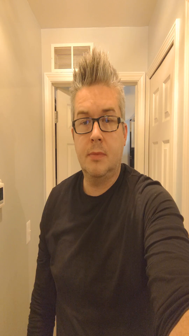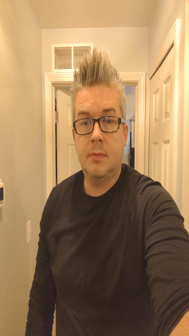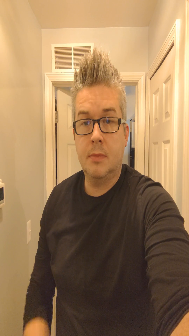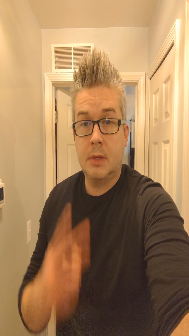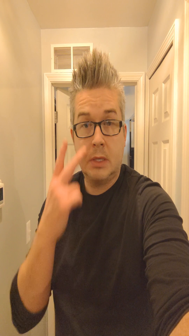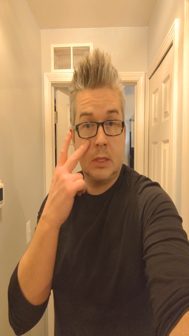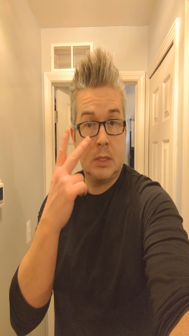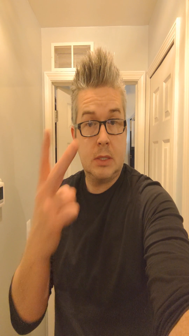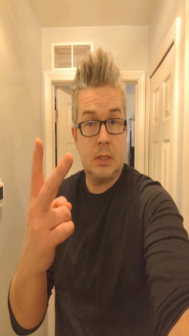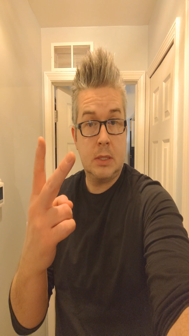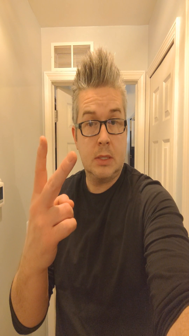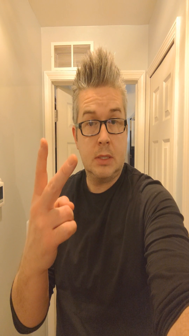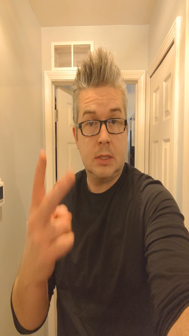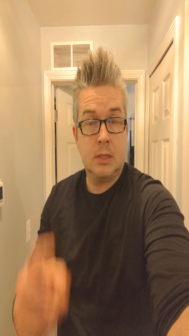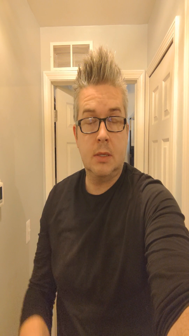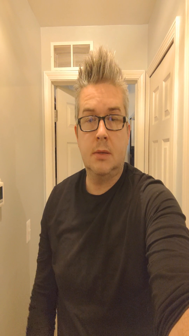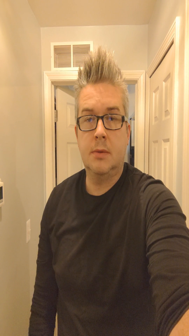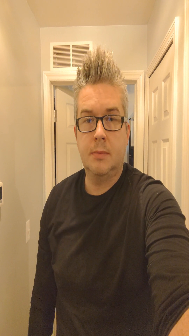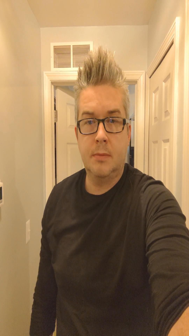see